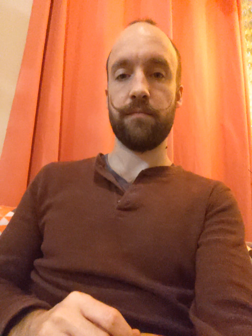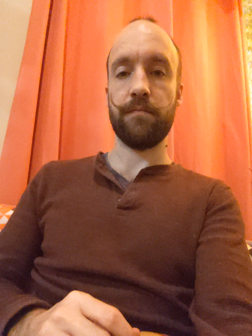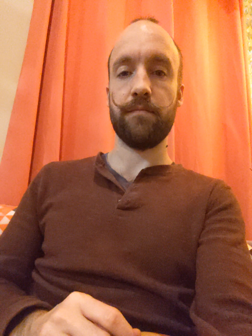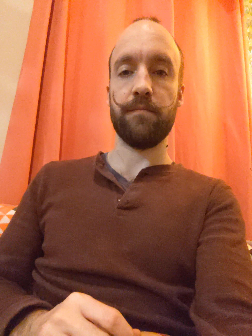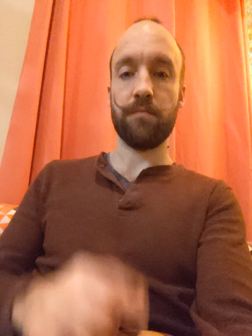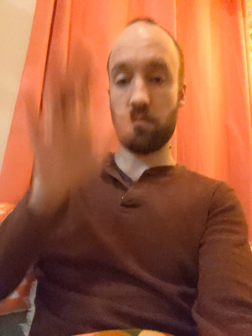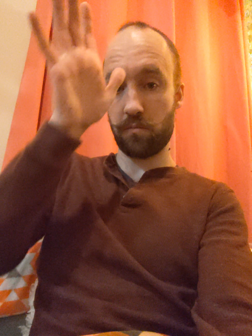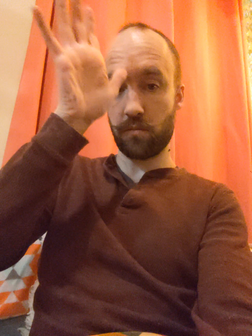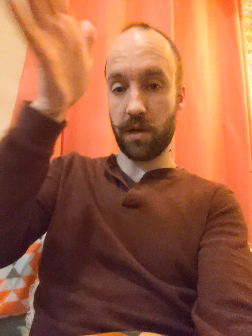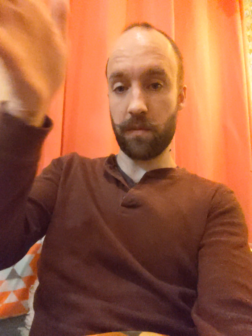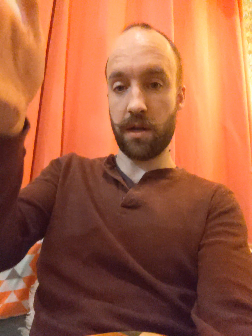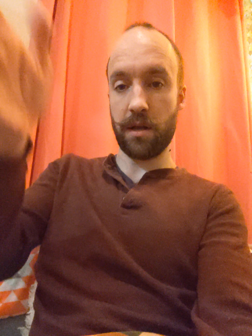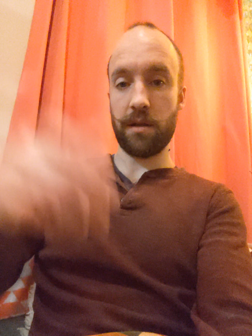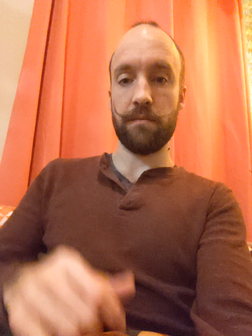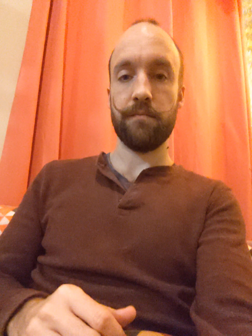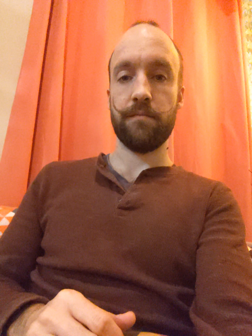grandpa